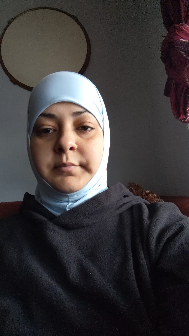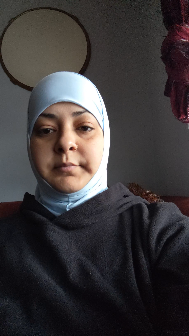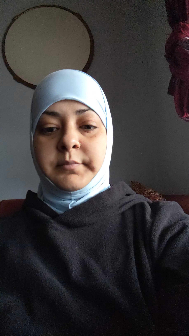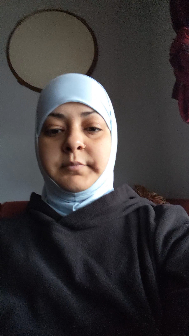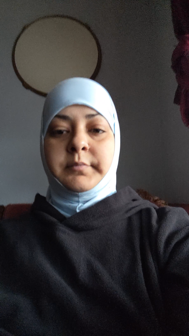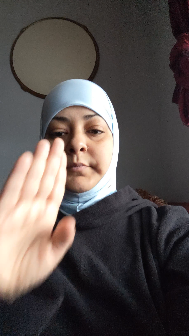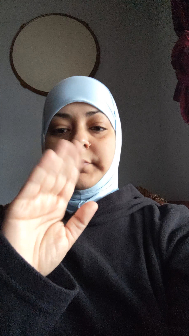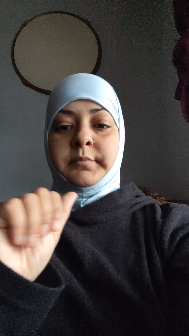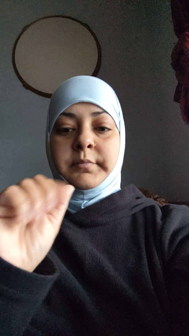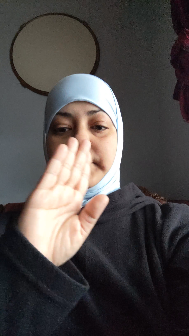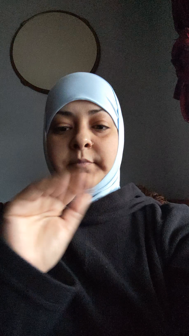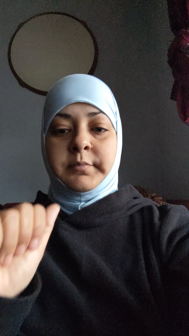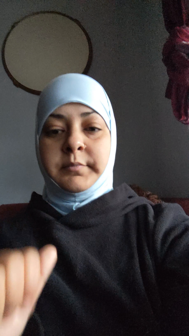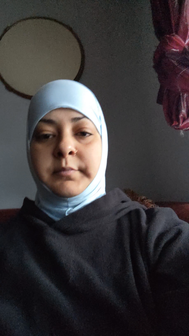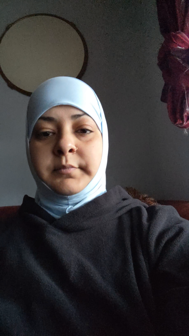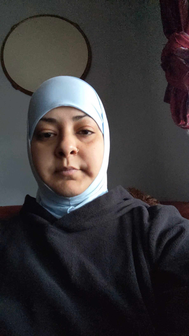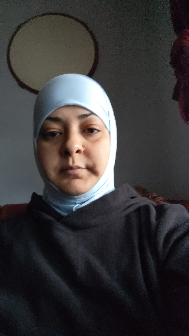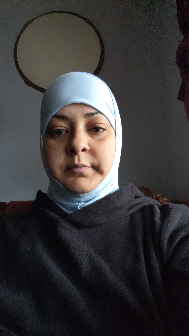baa baa